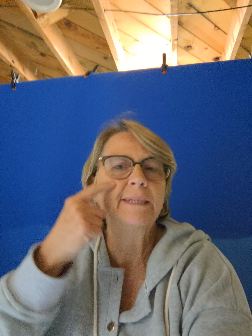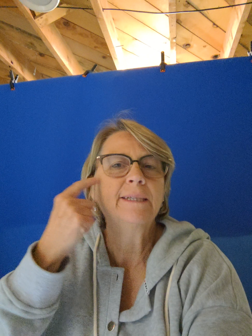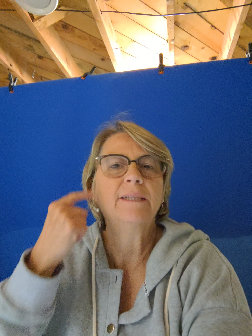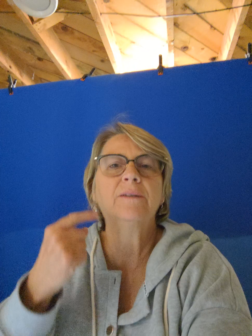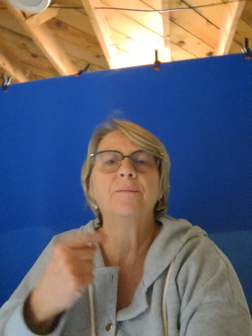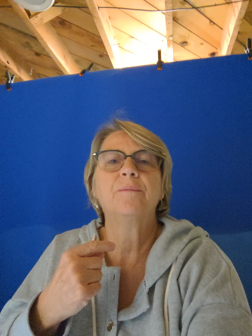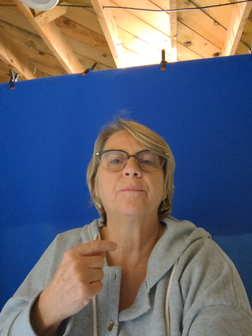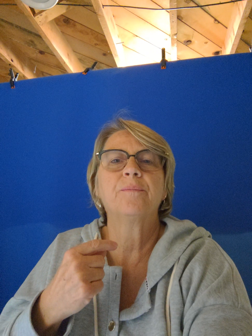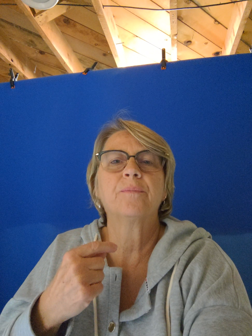cheek